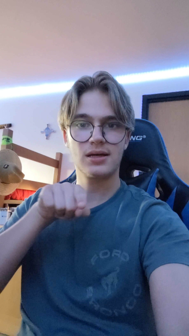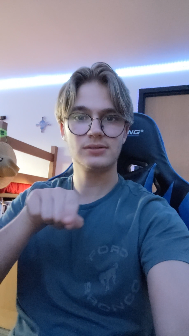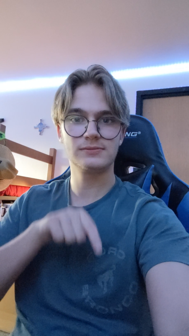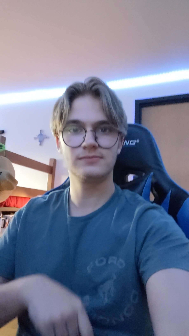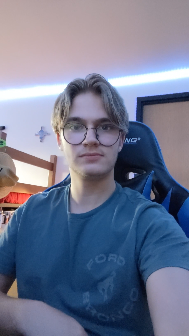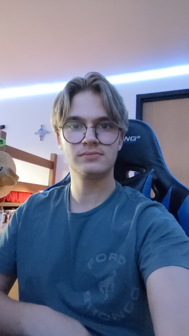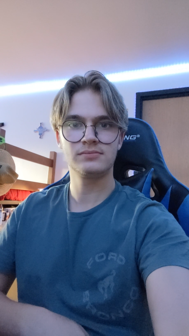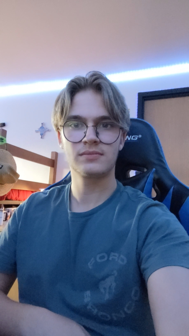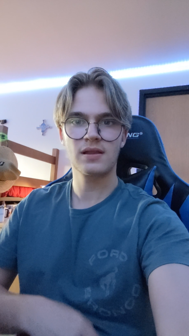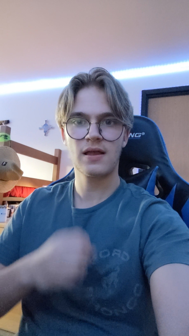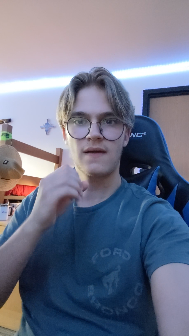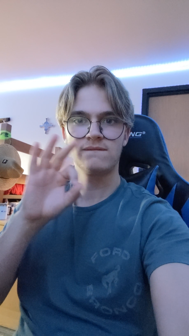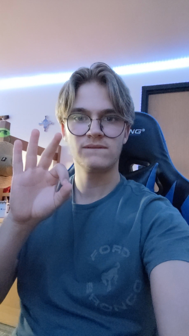of